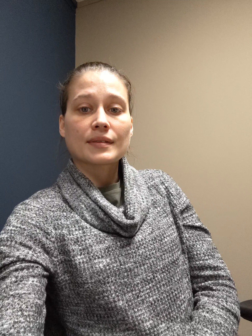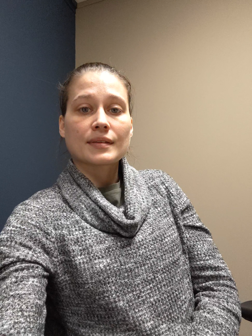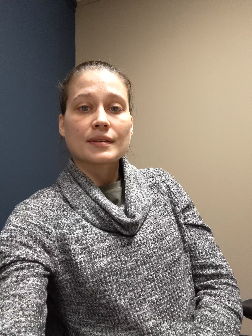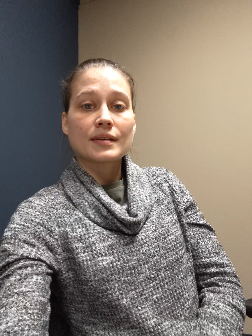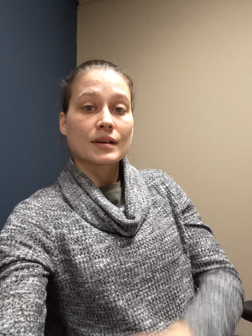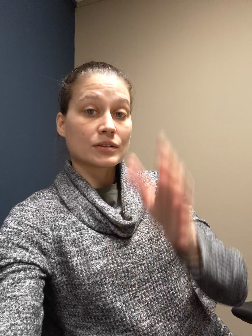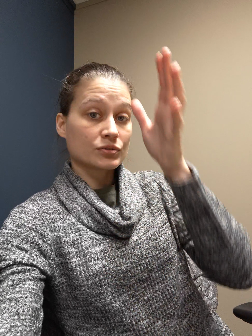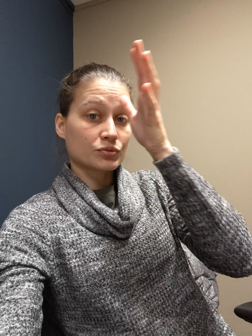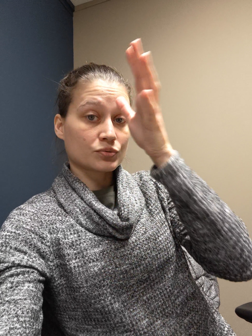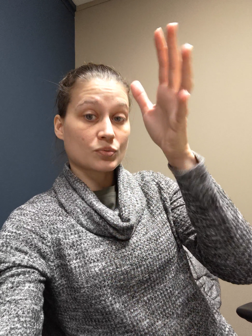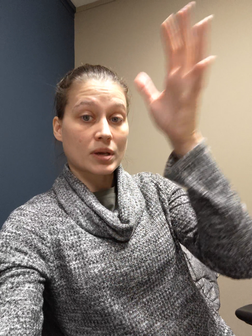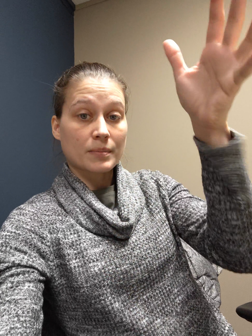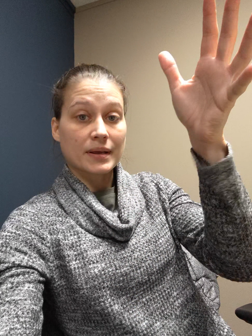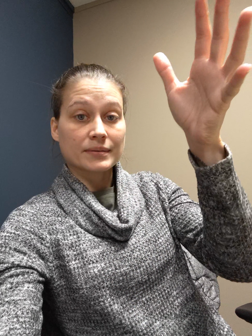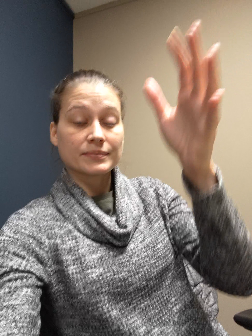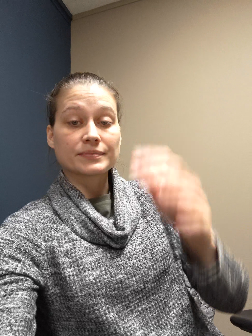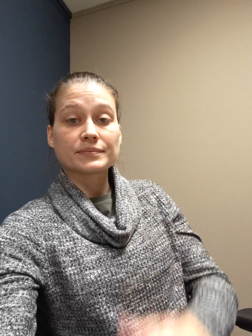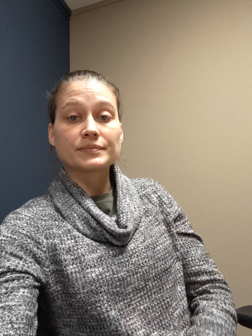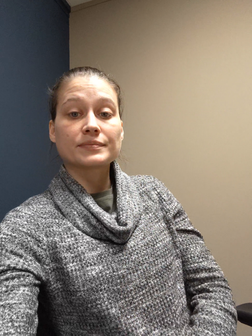grandpa